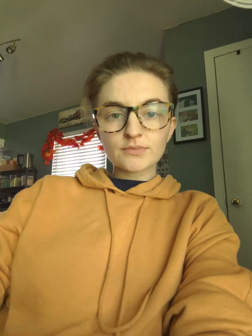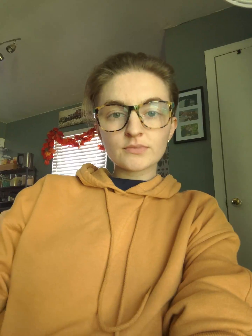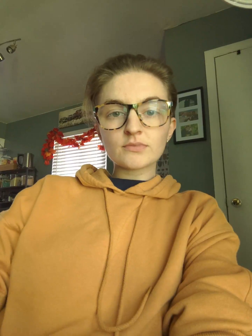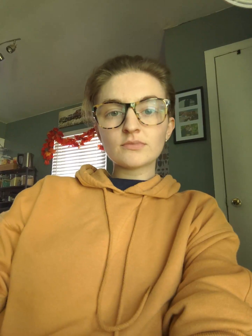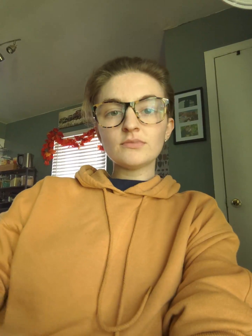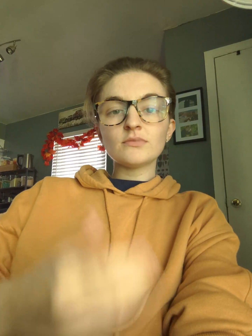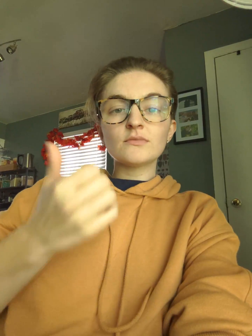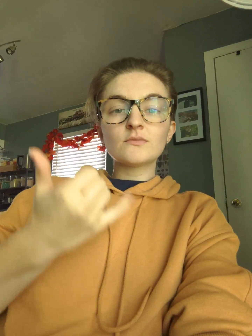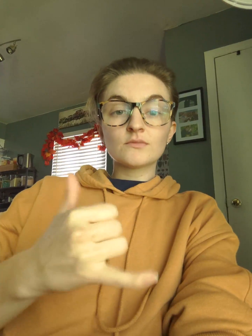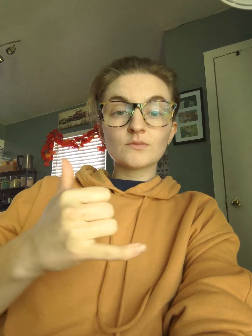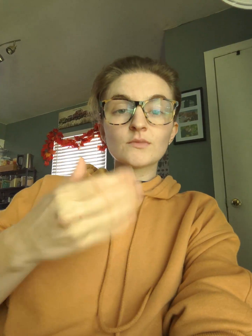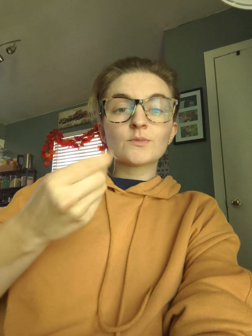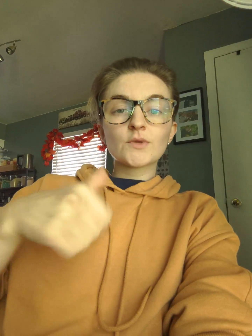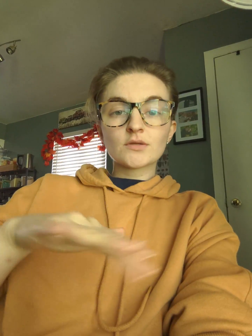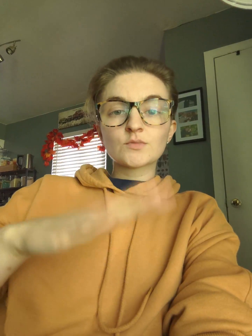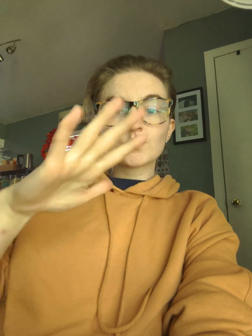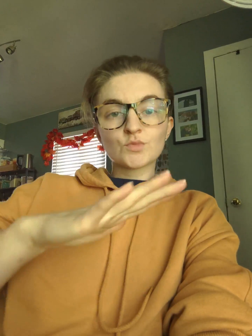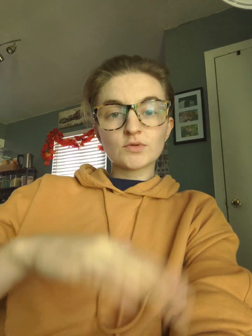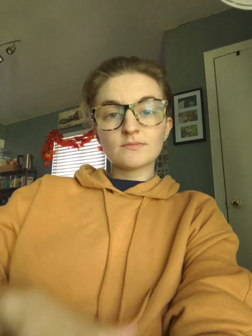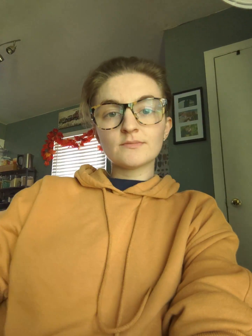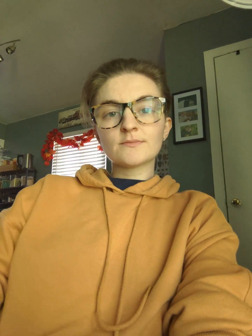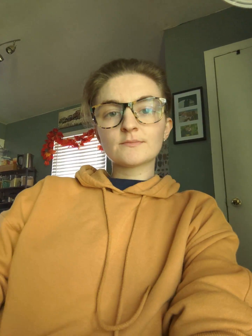playground